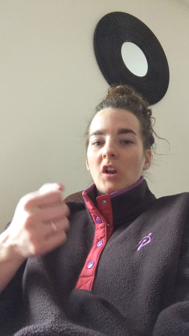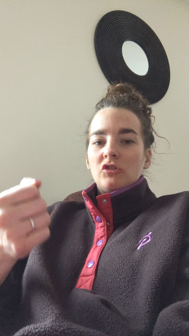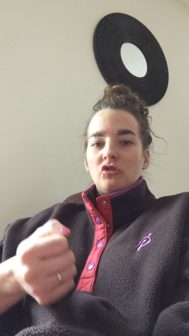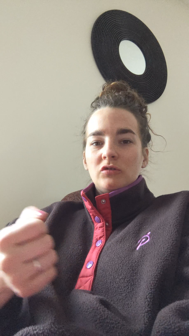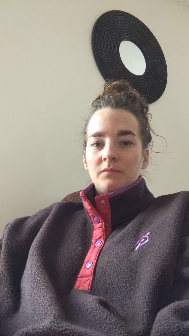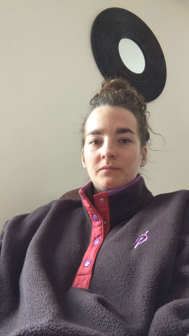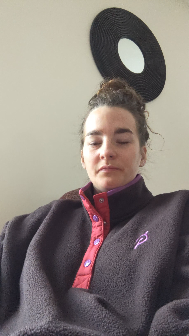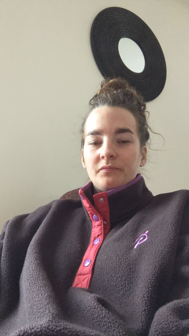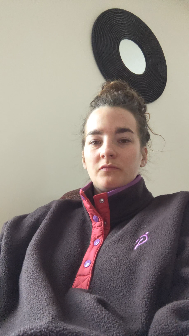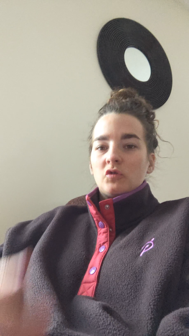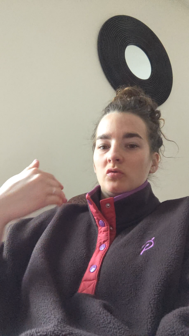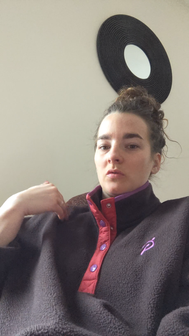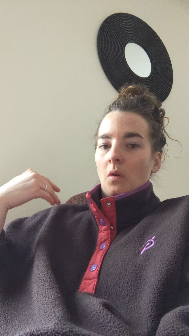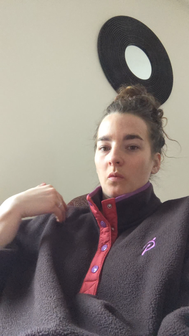shoulder